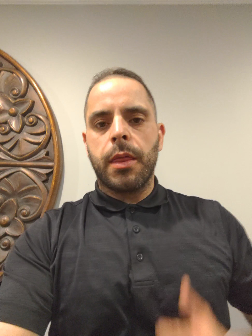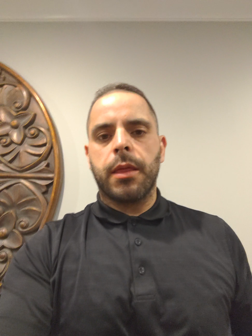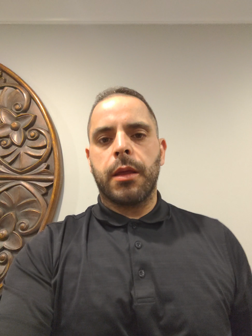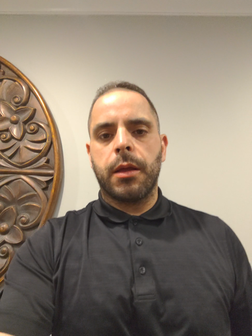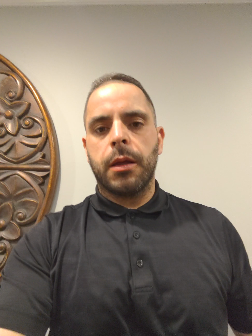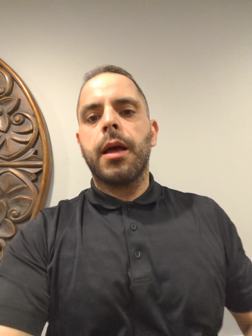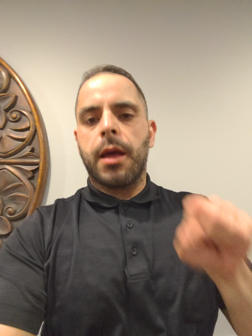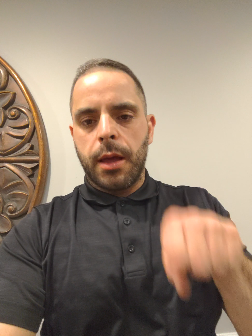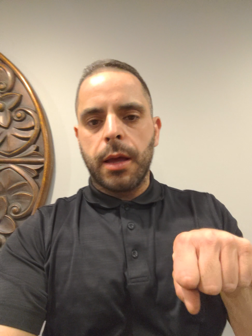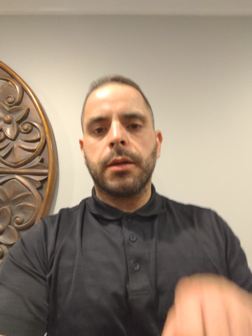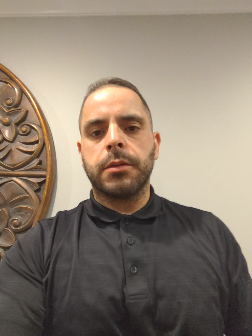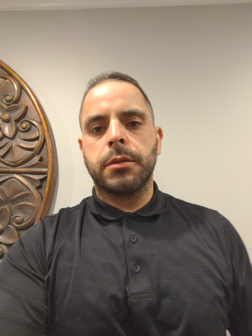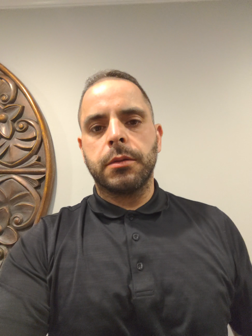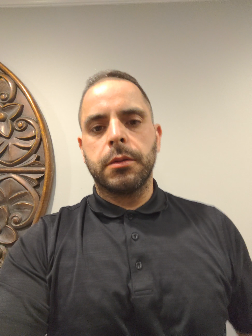can